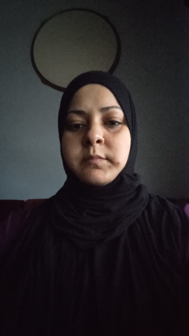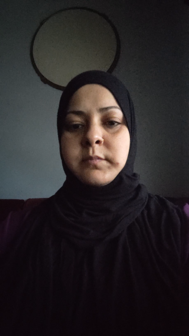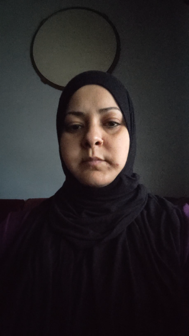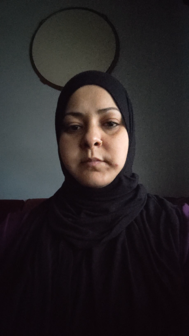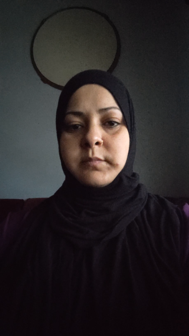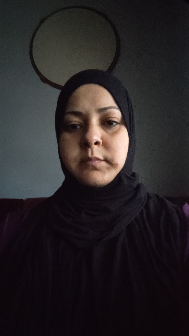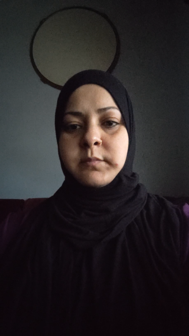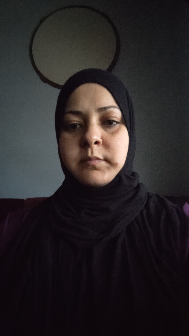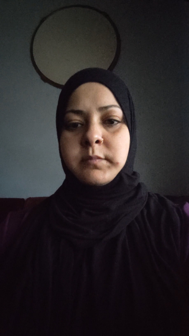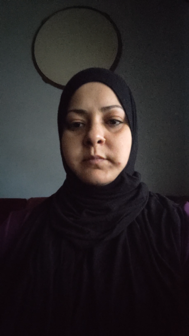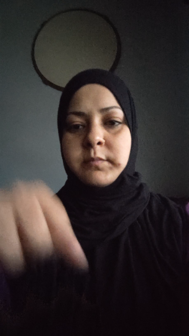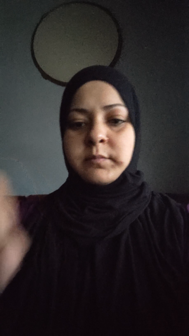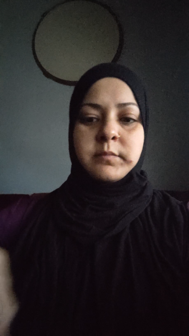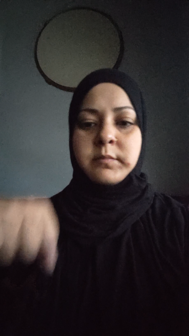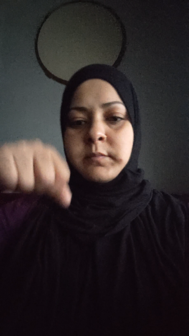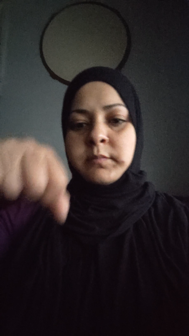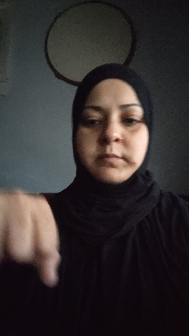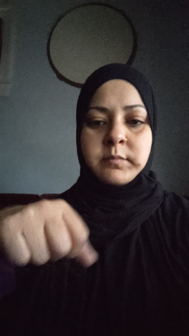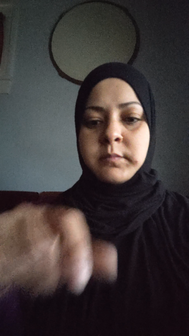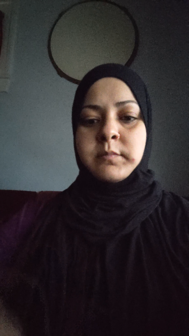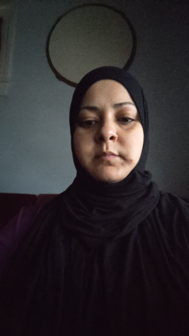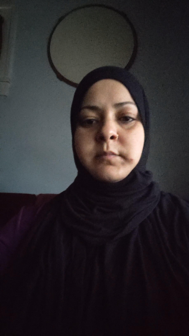bicycle